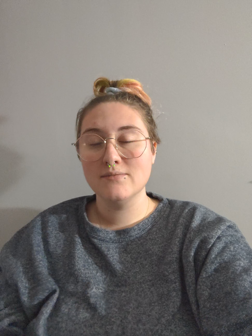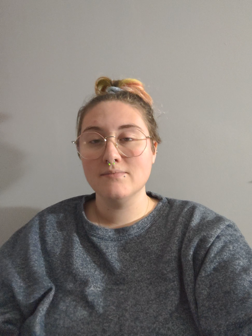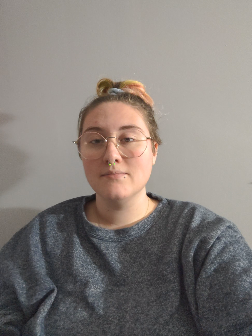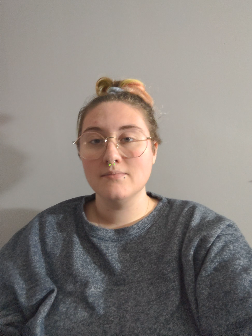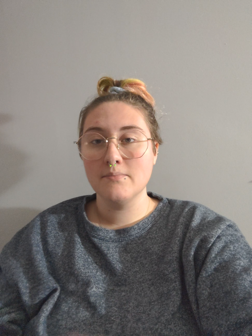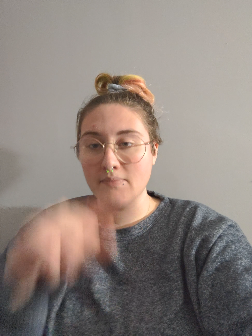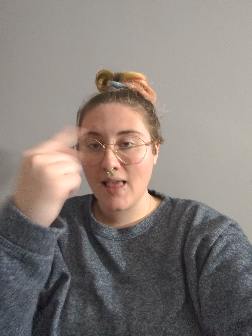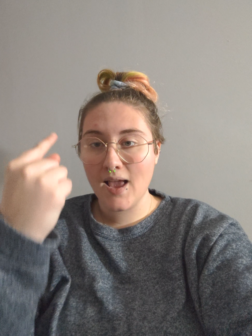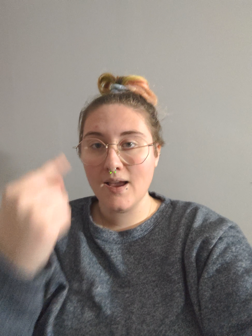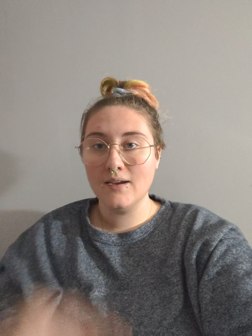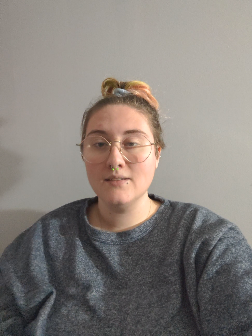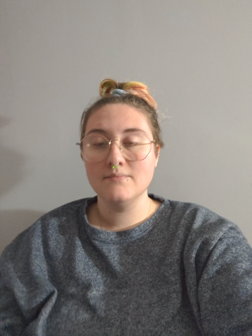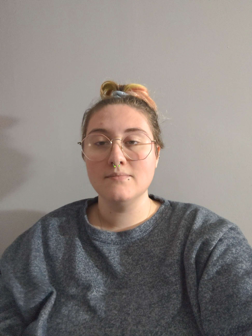black